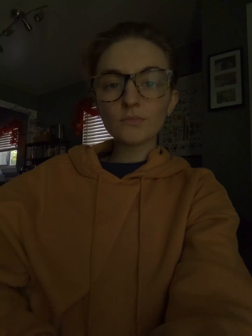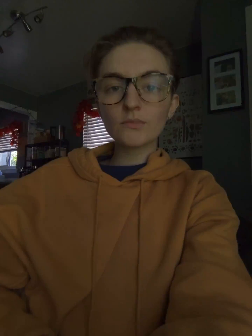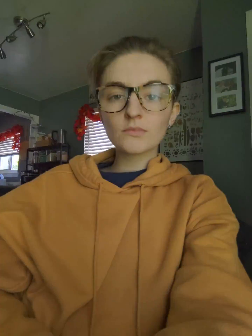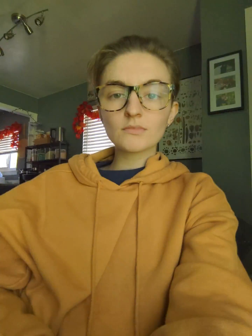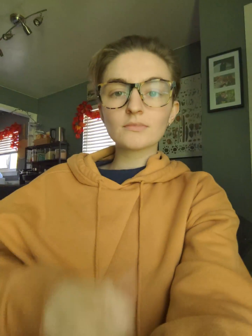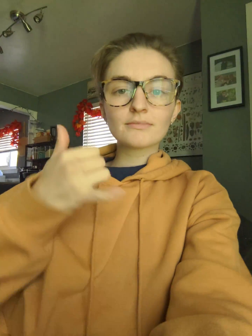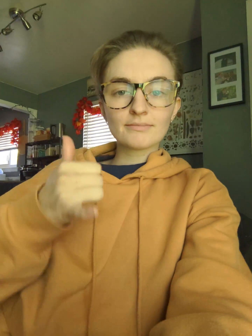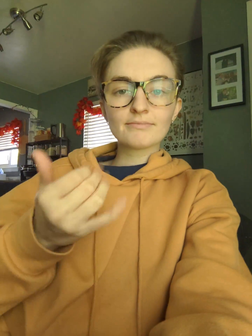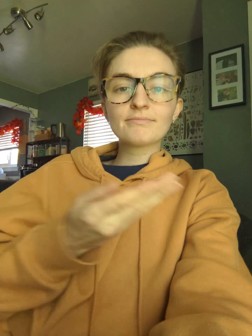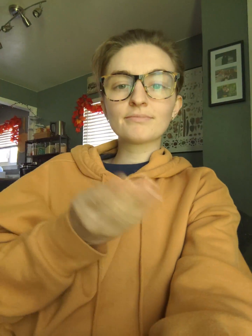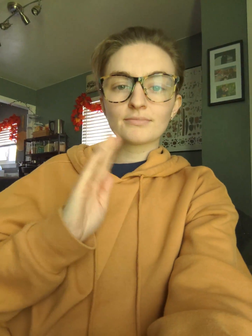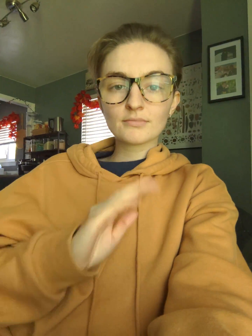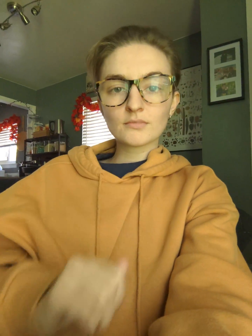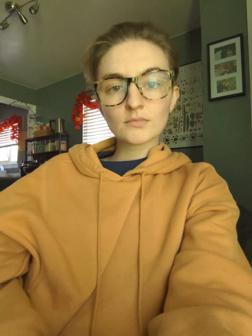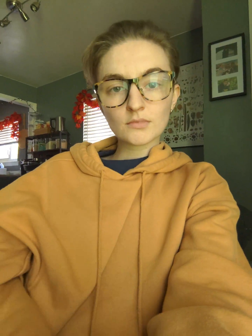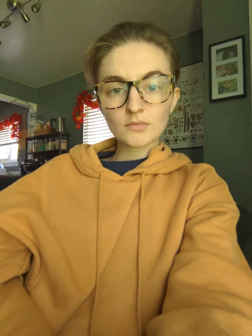playpen